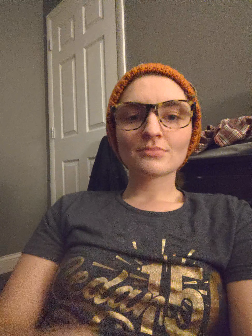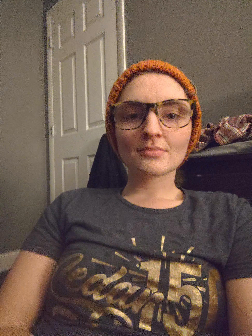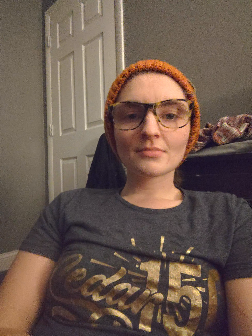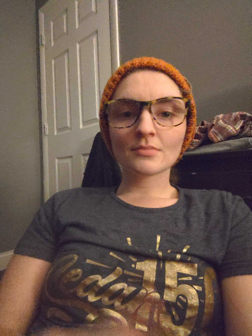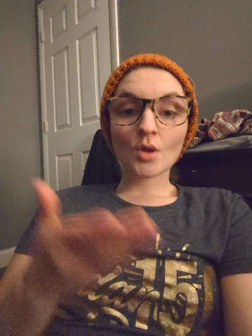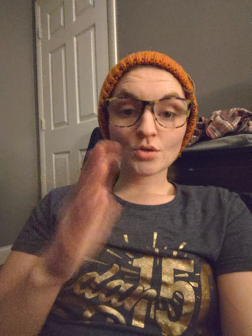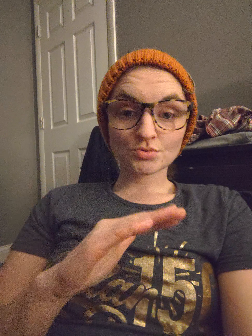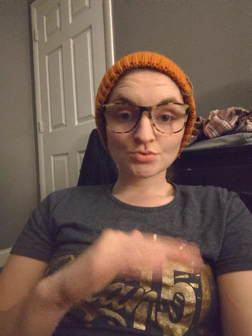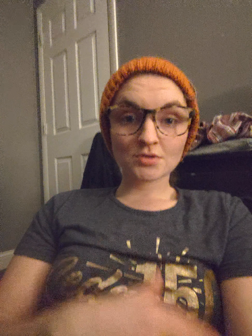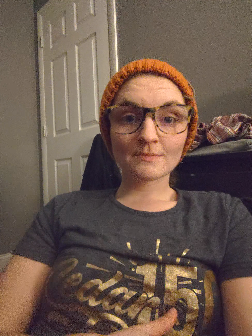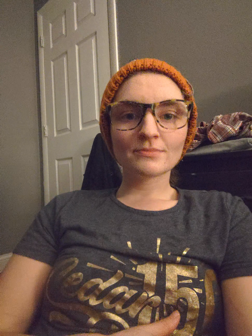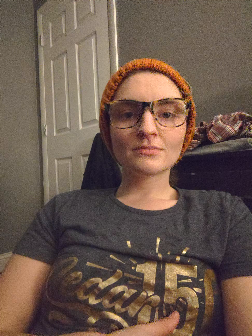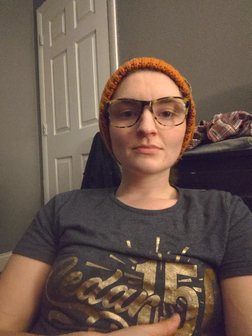on